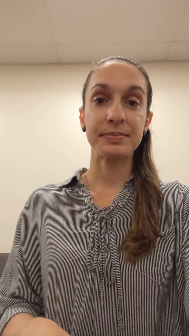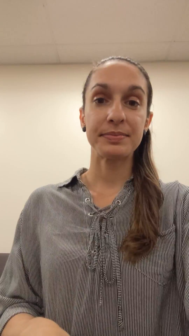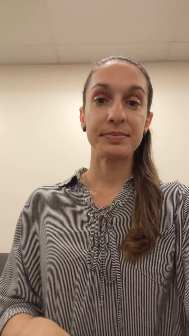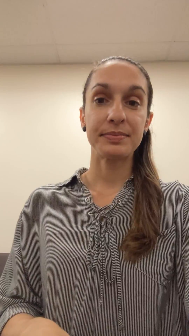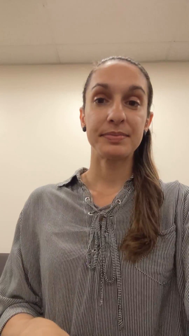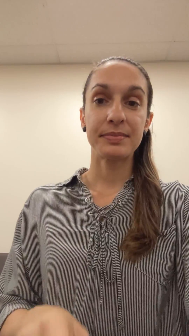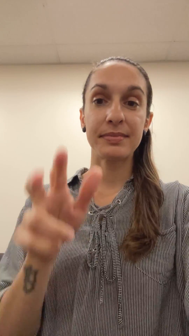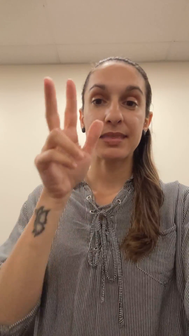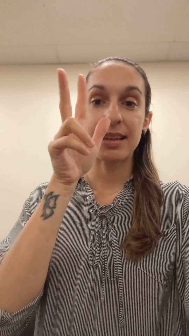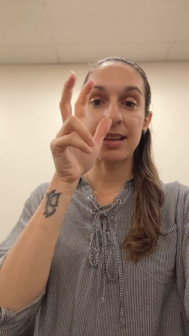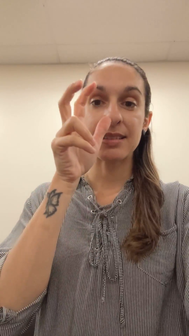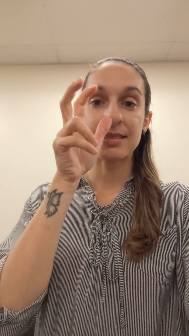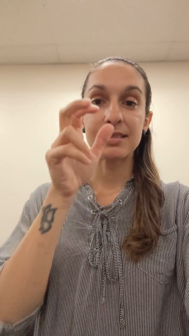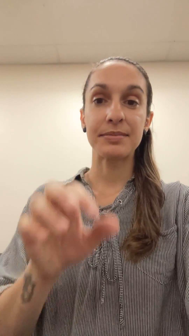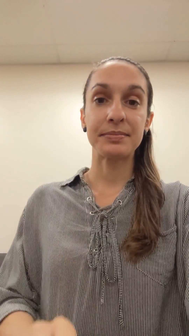ant